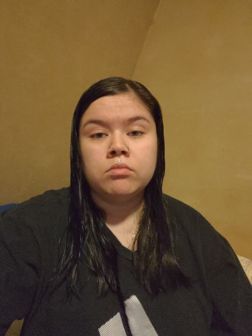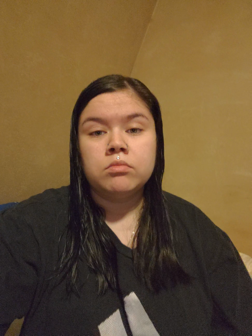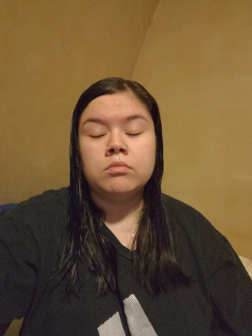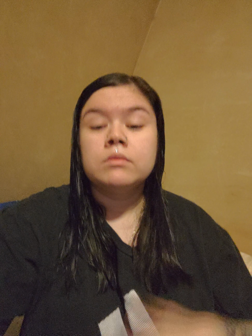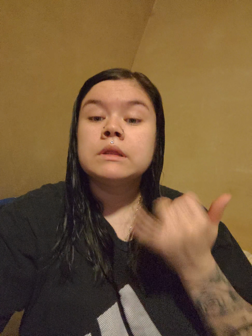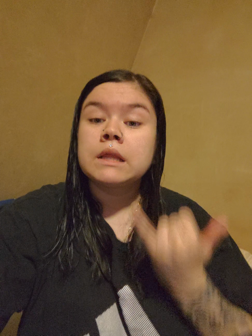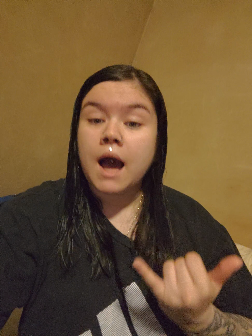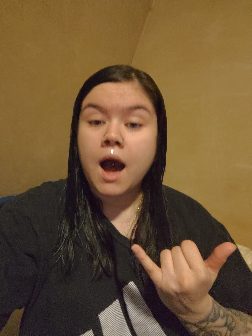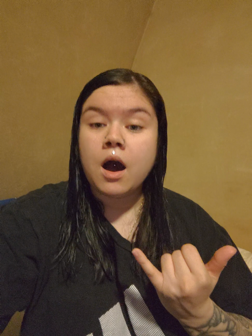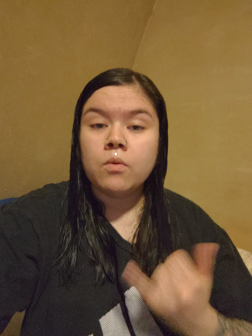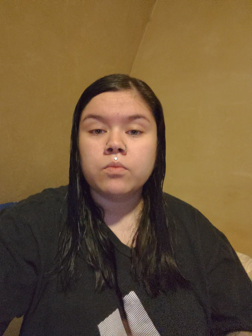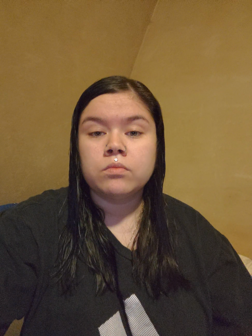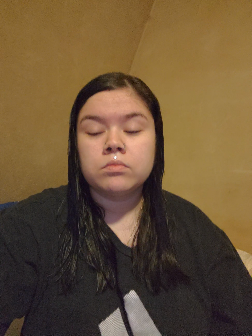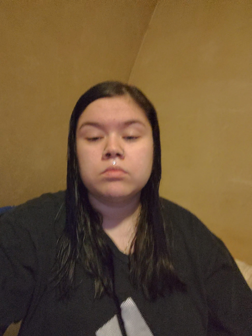now